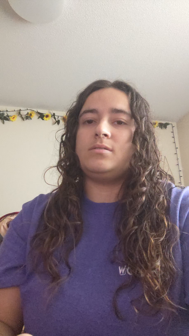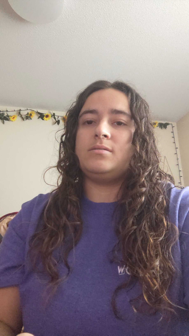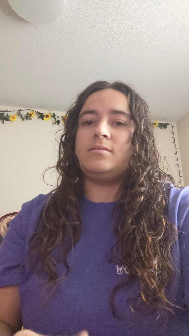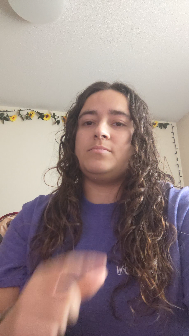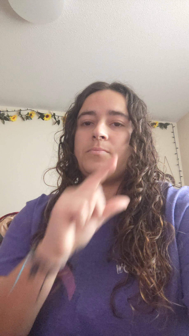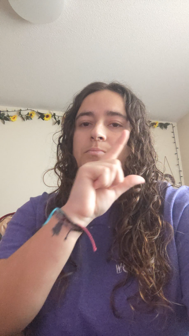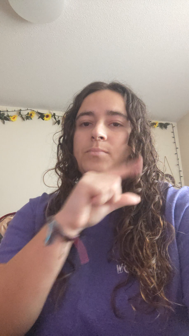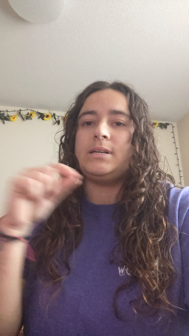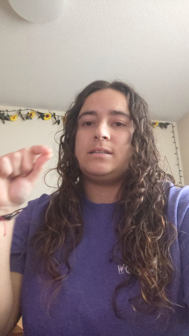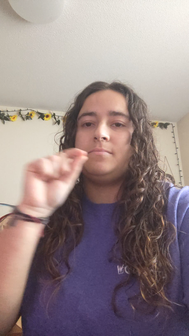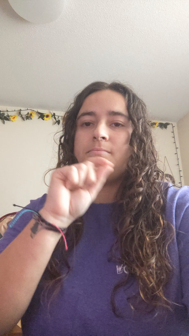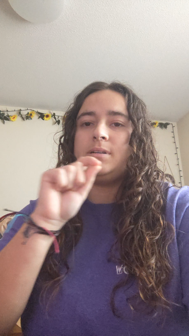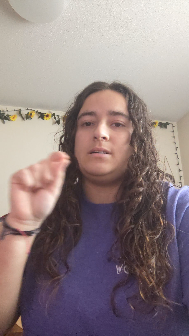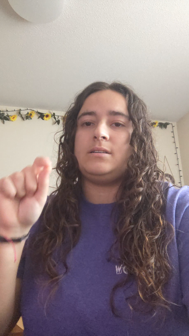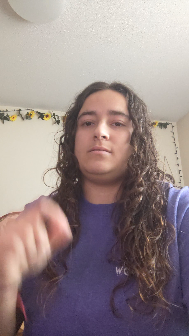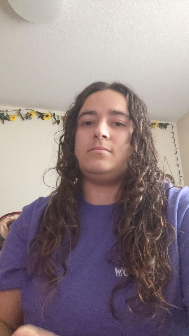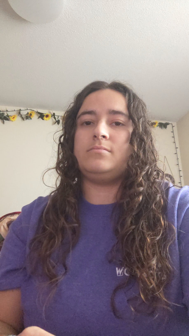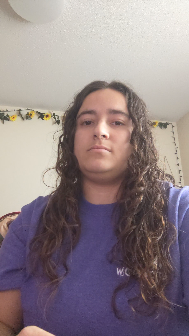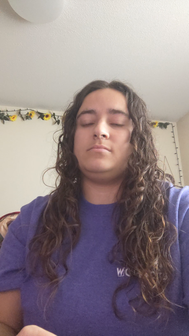peas